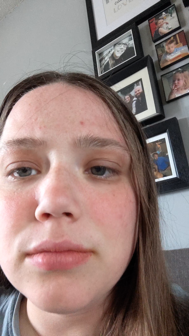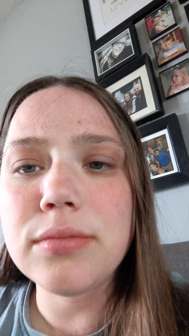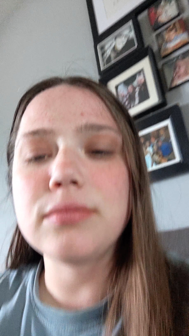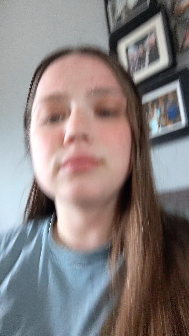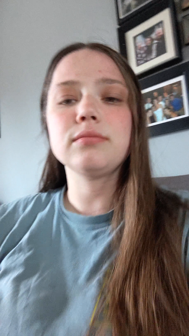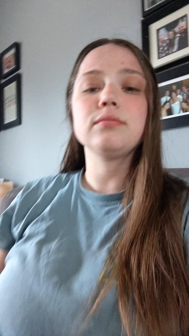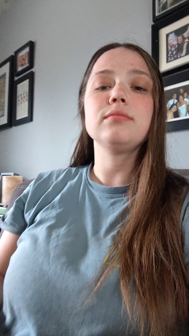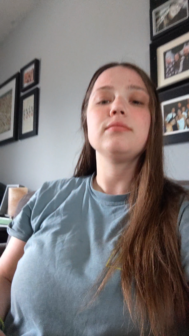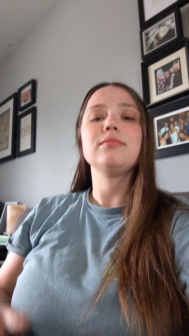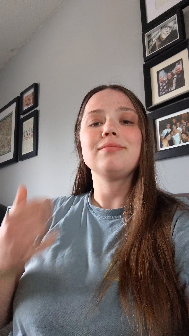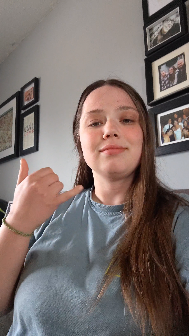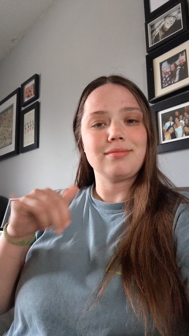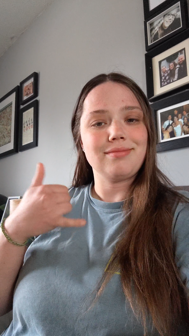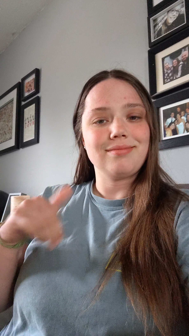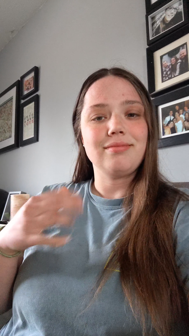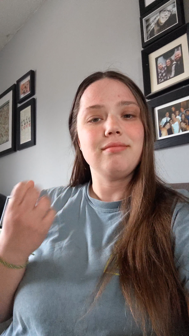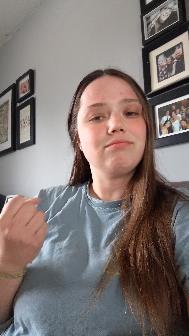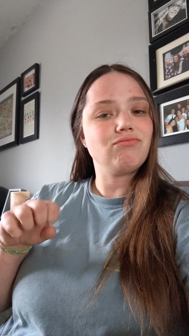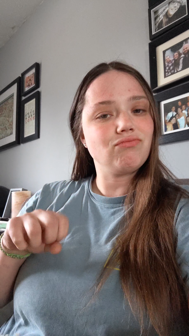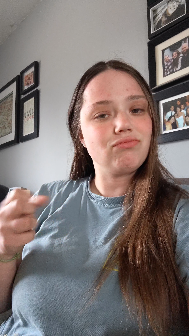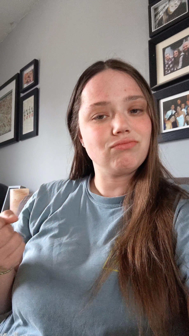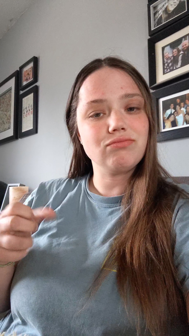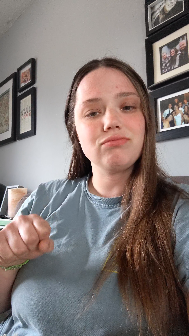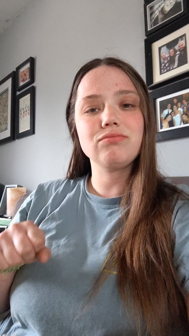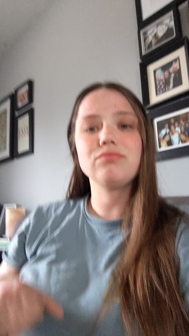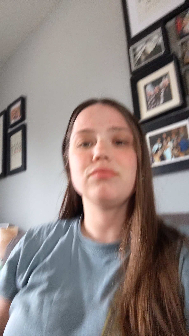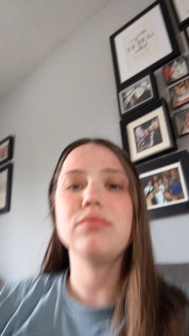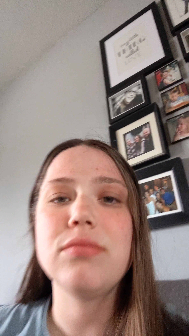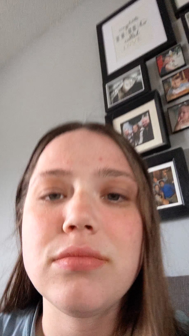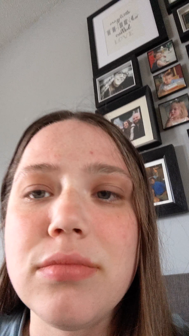play dough